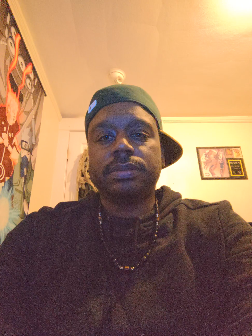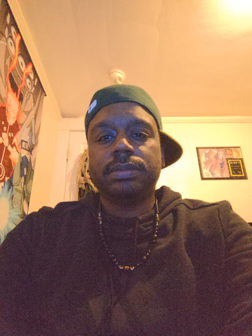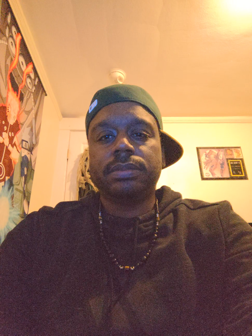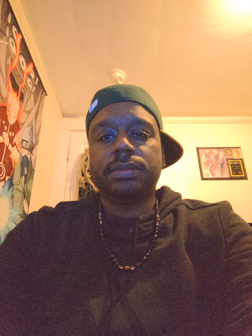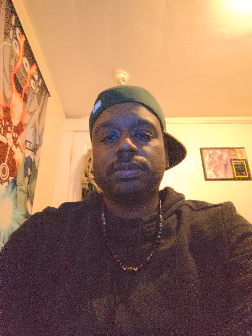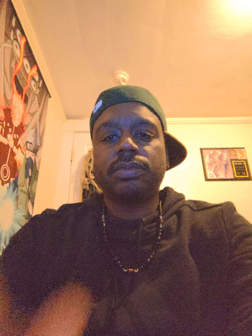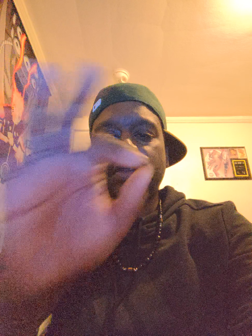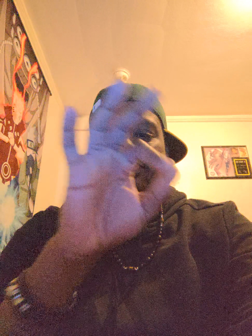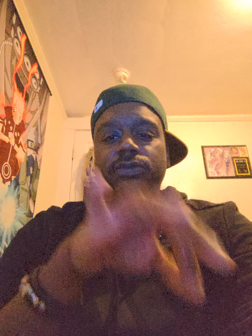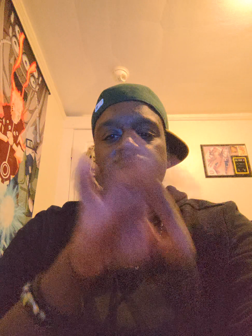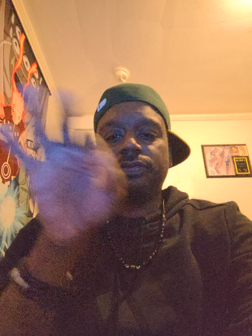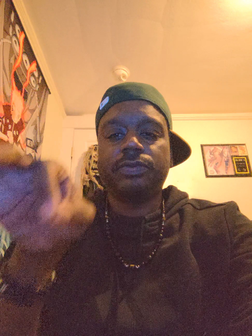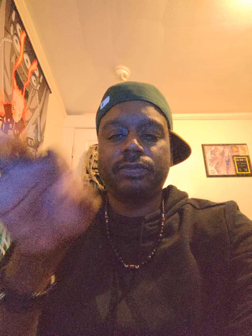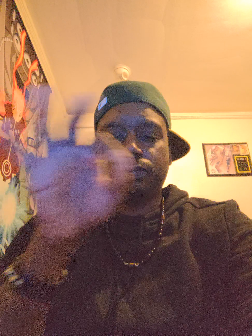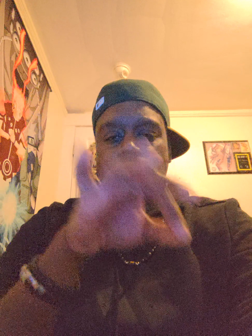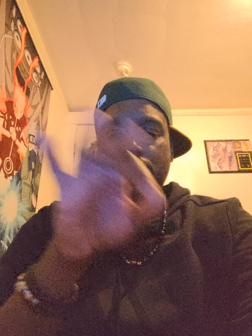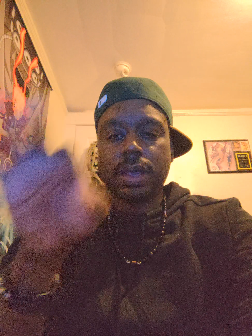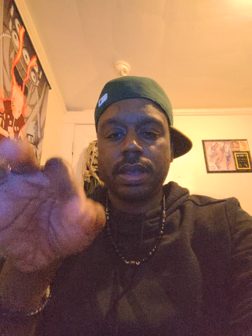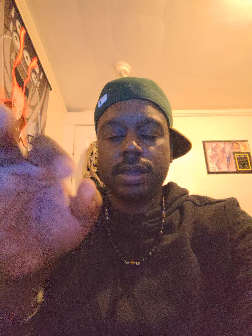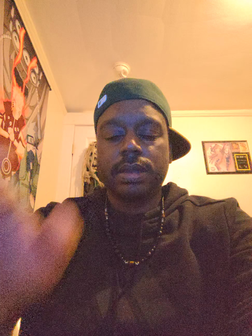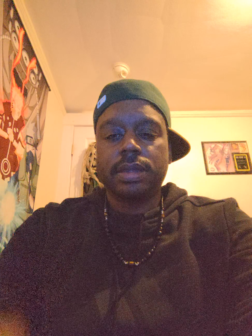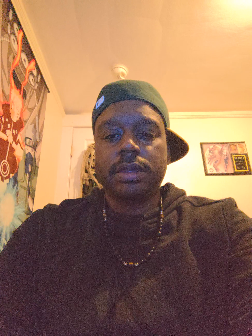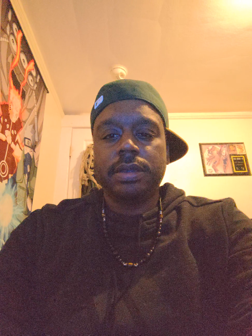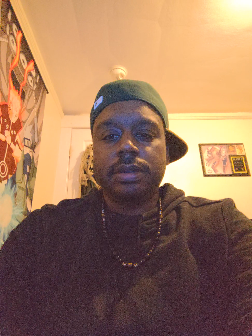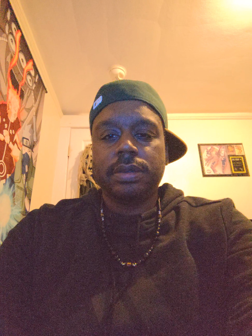french fries